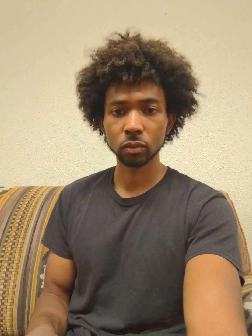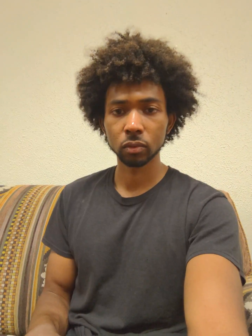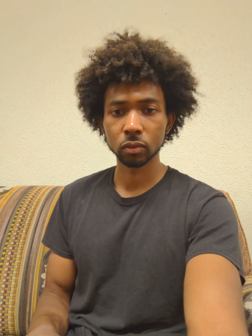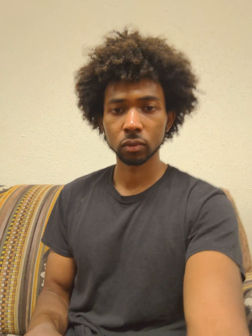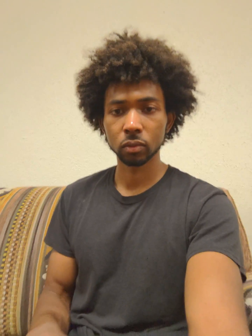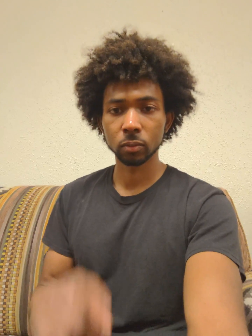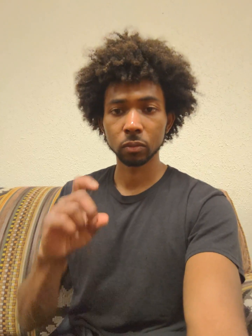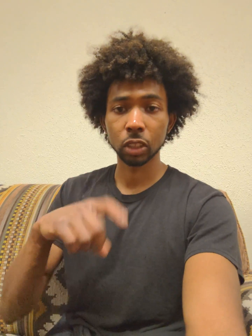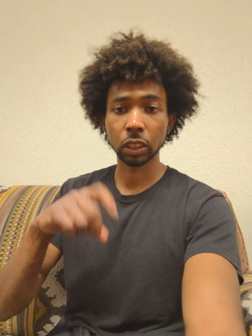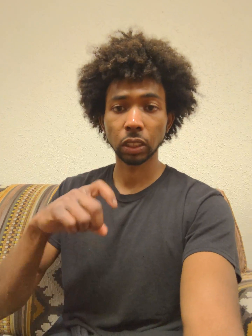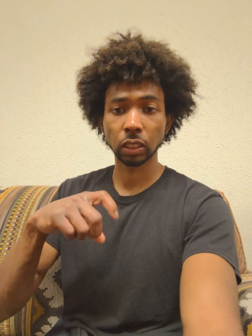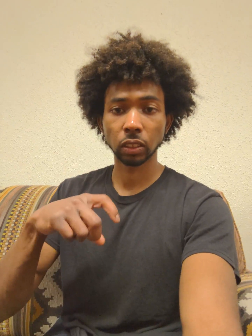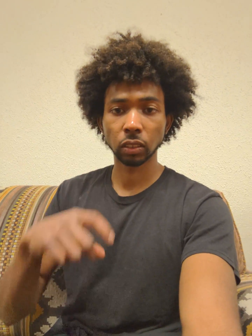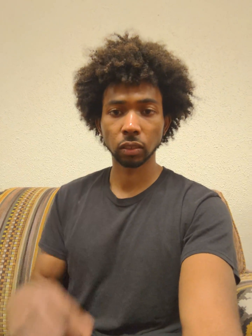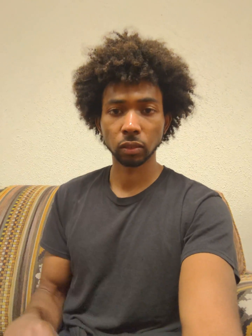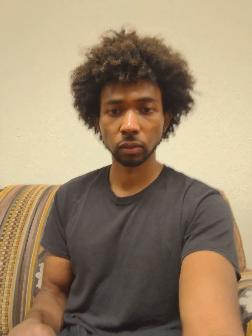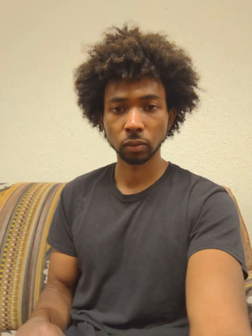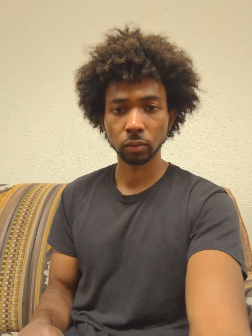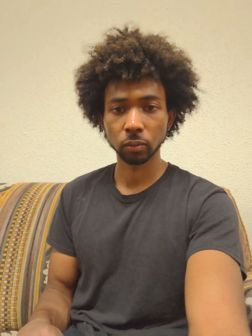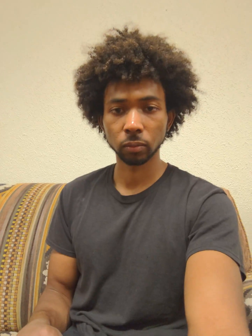need